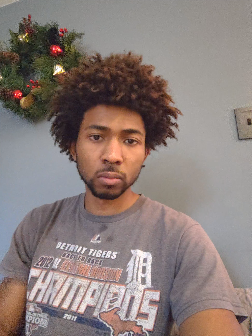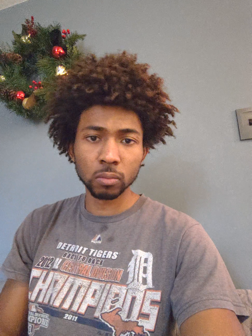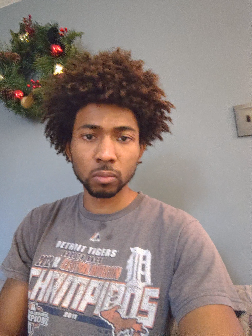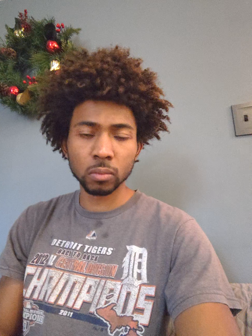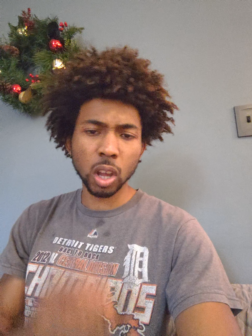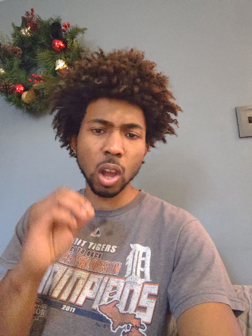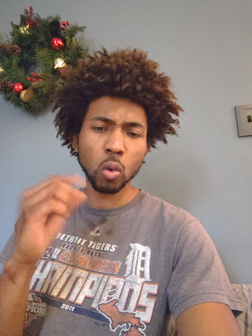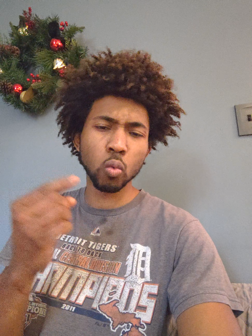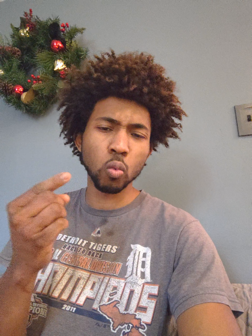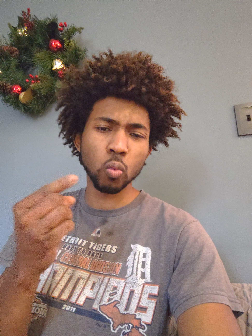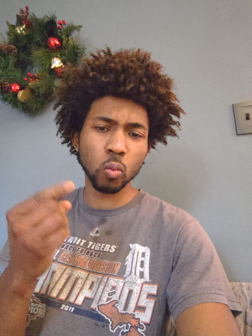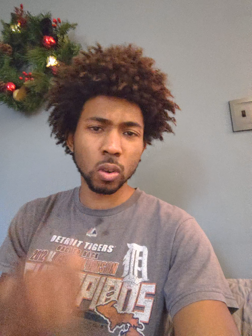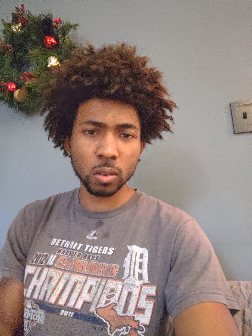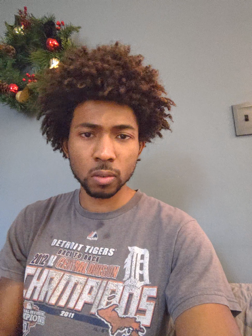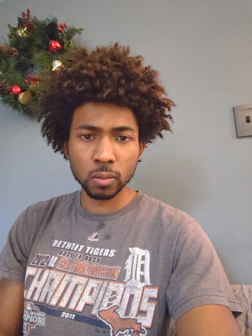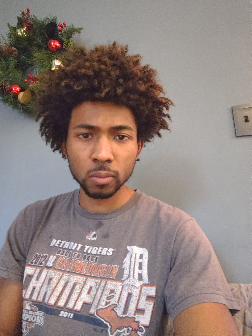owie